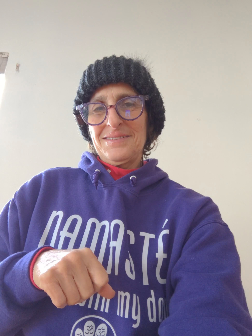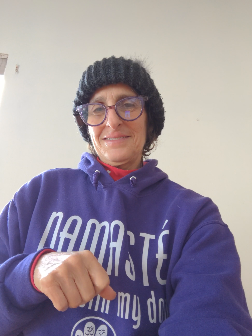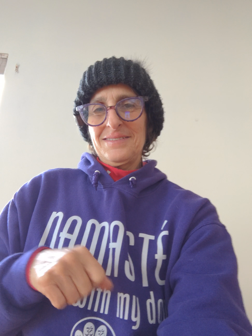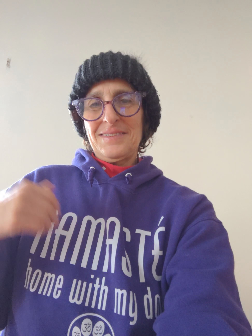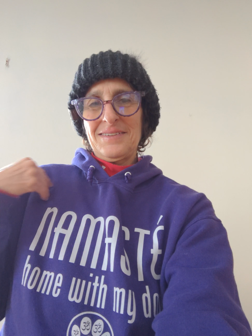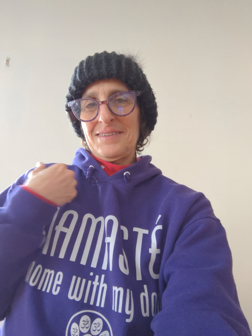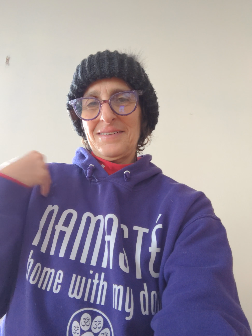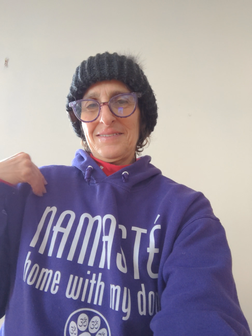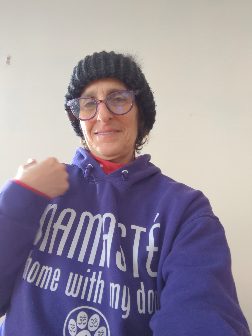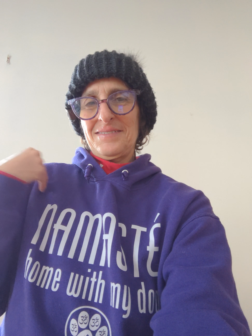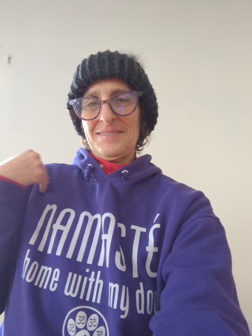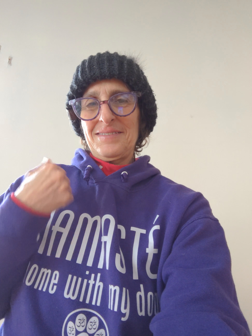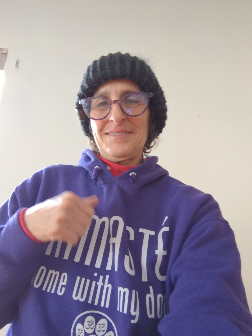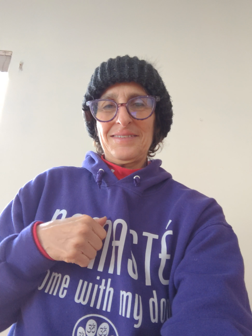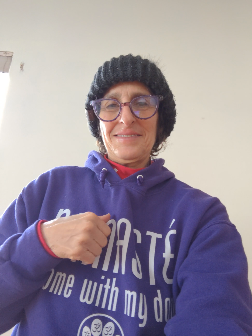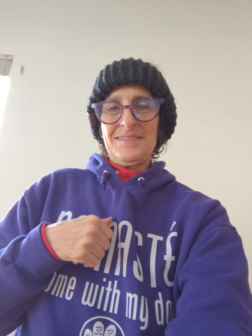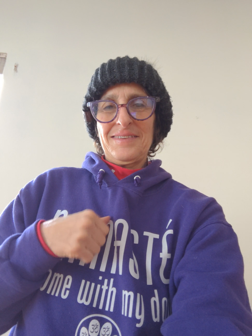animal